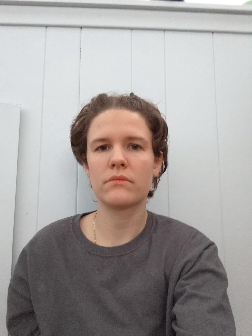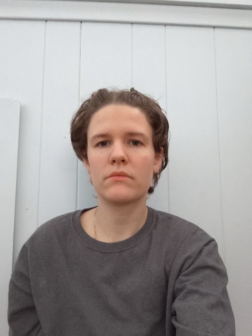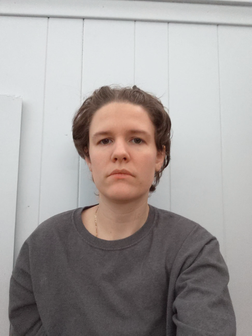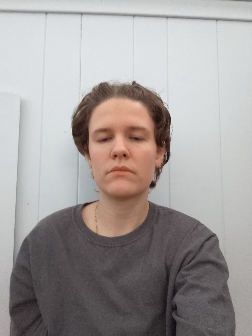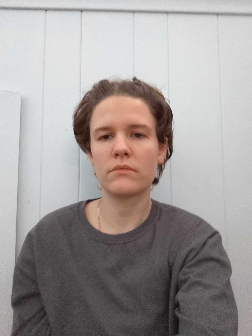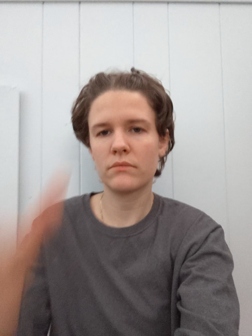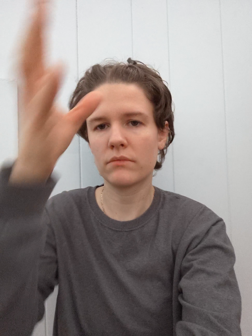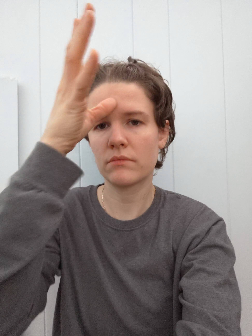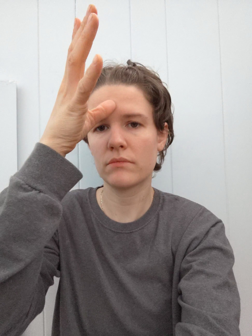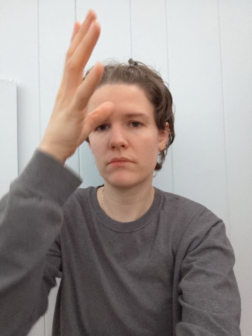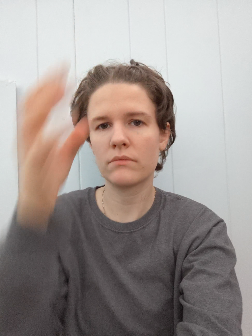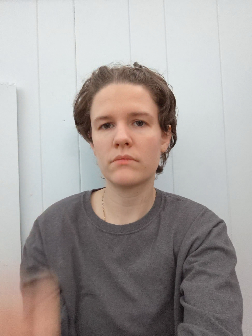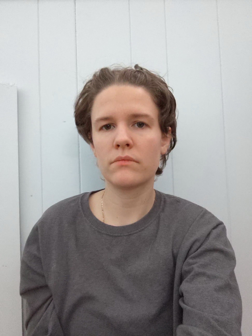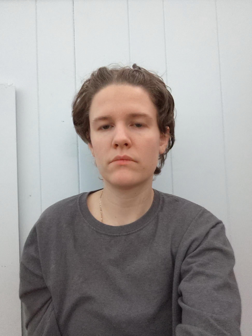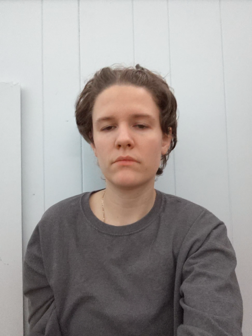dad